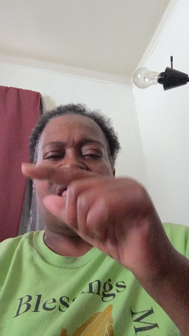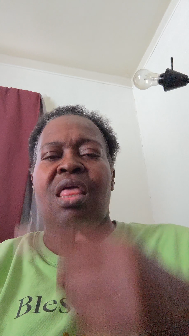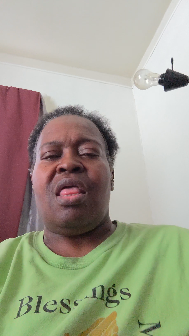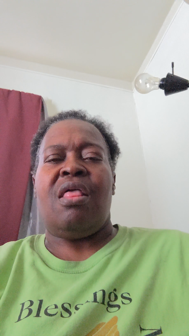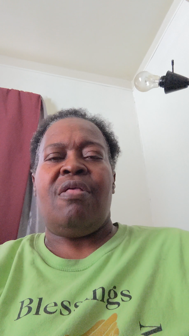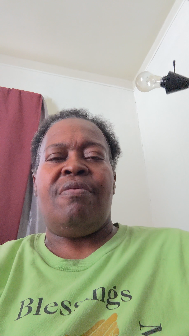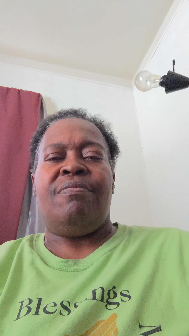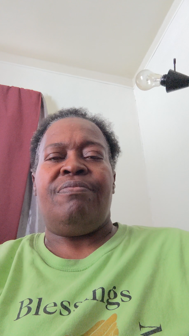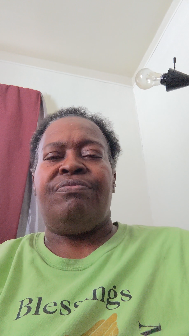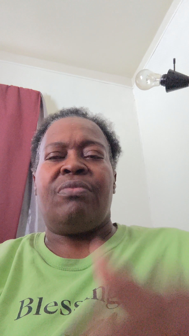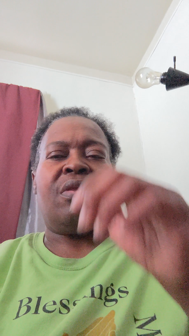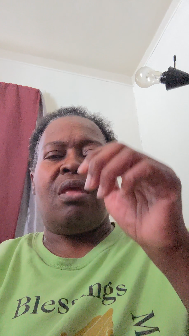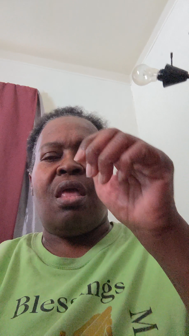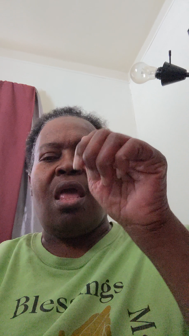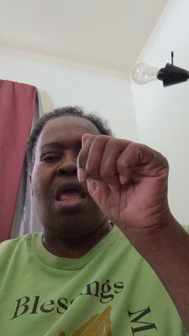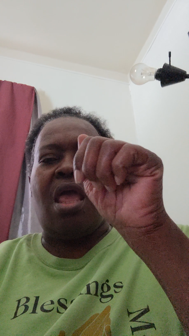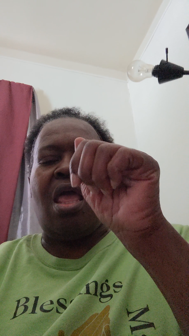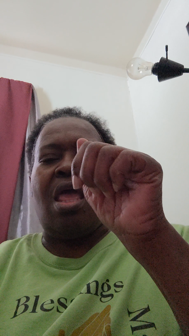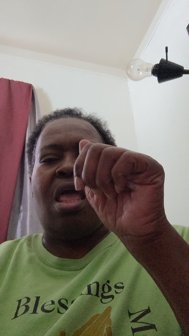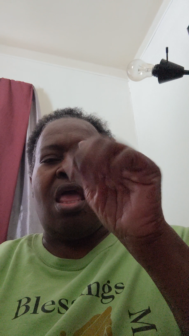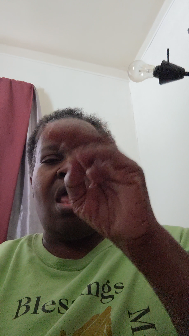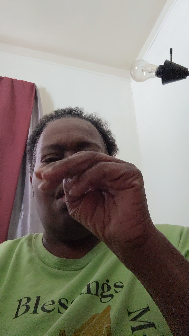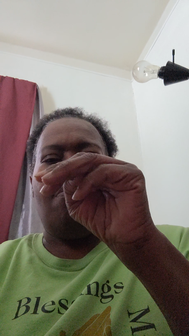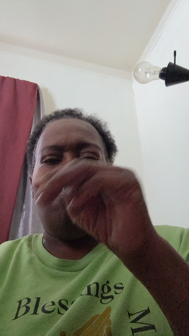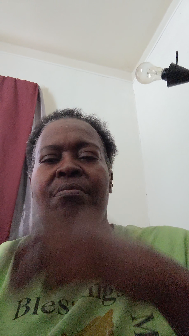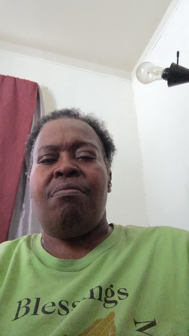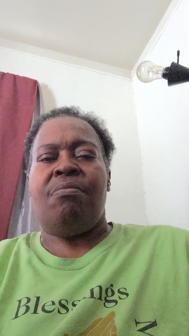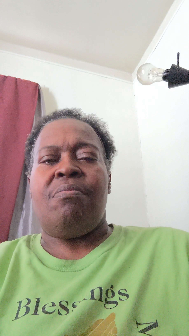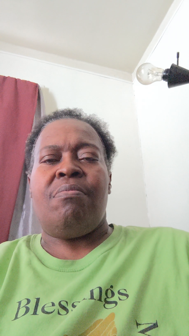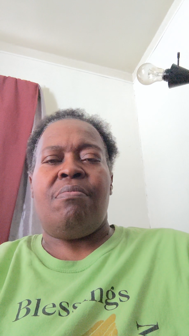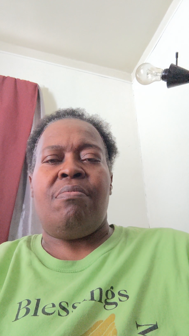am